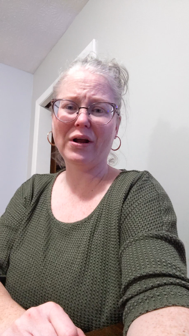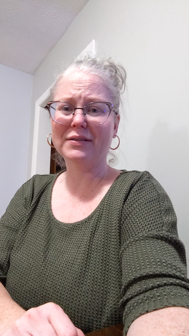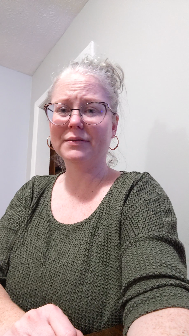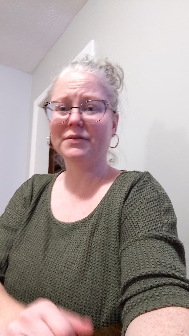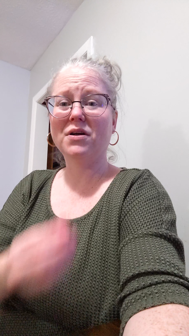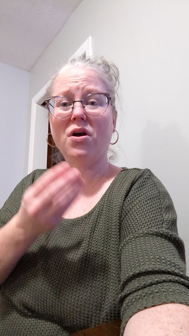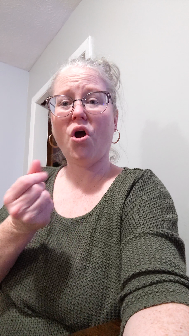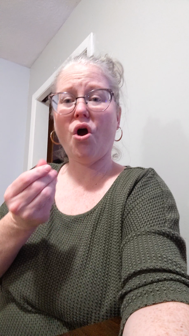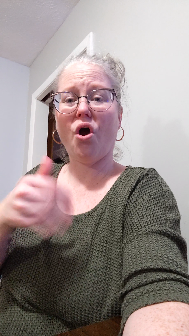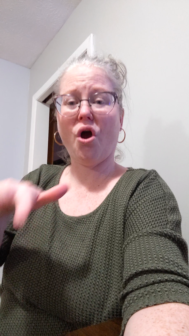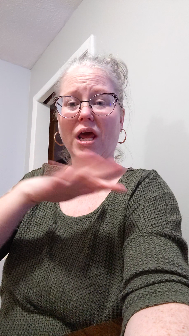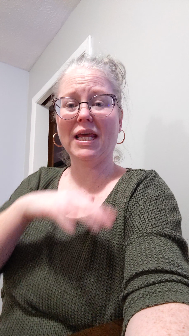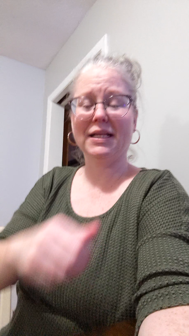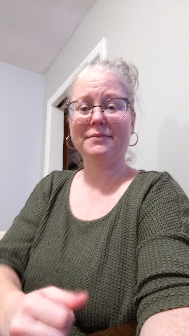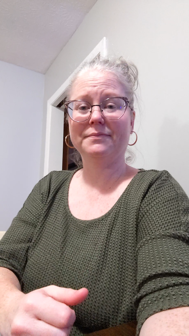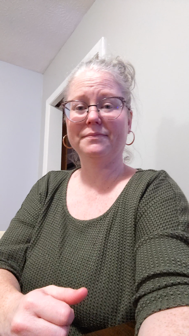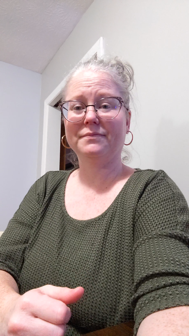garden